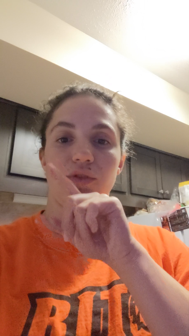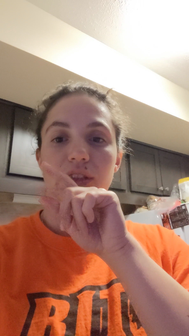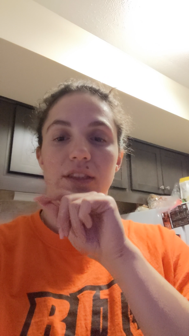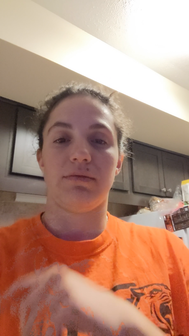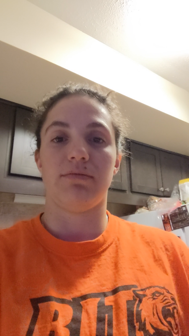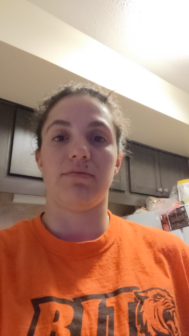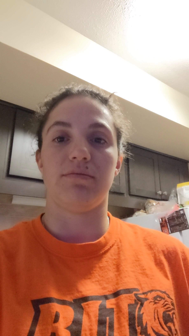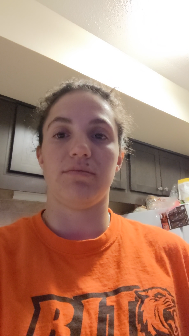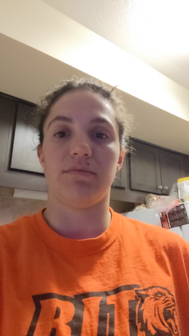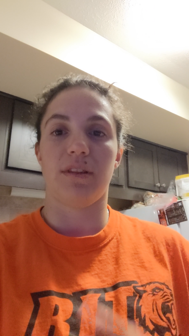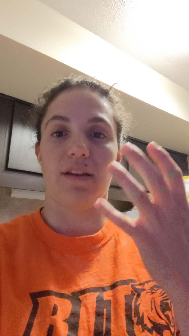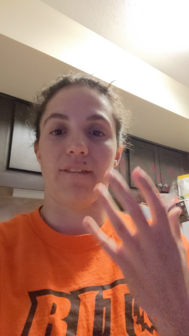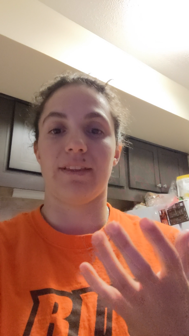heavy